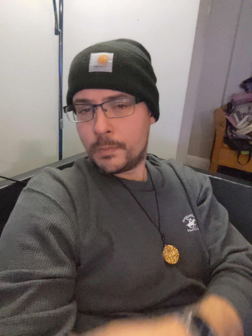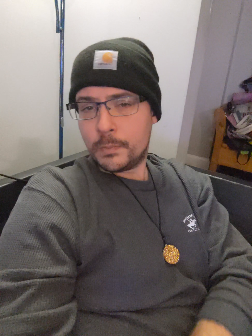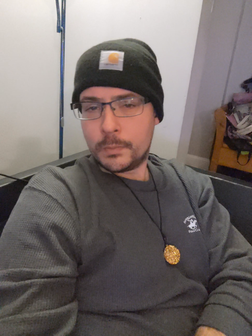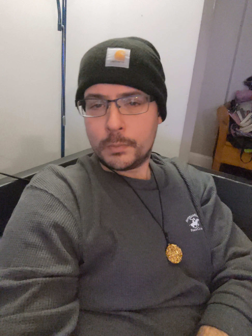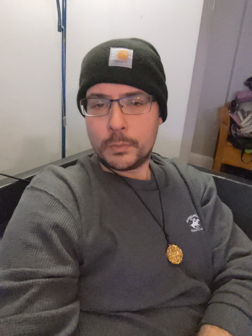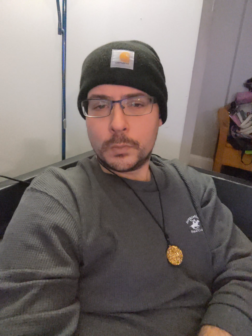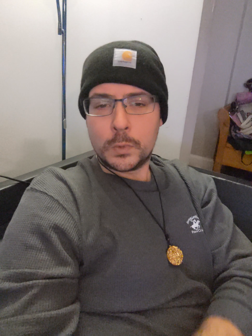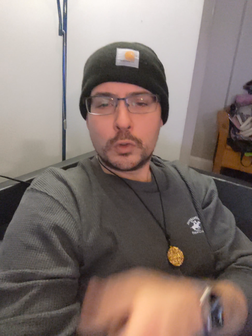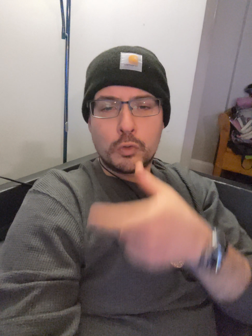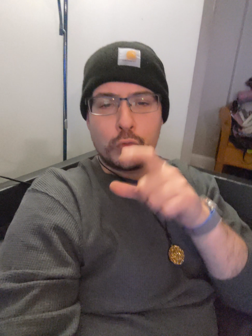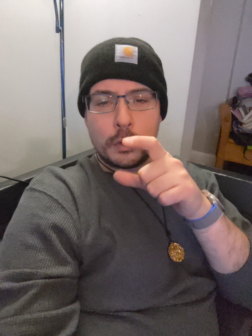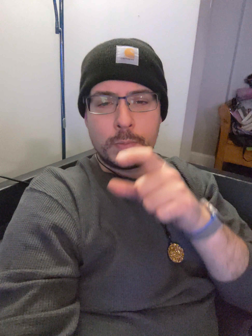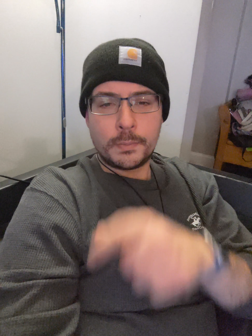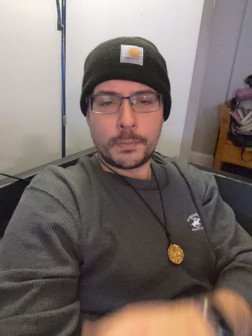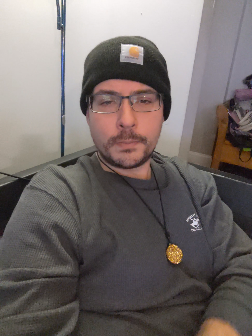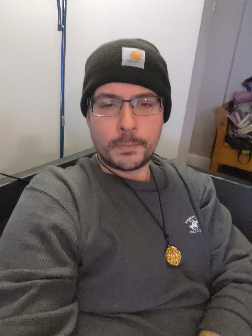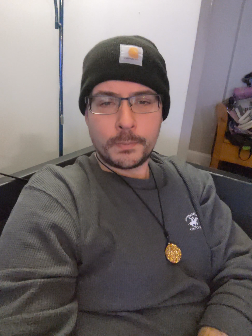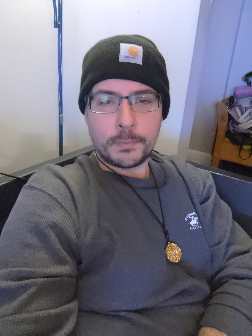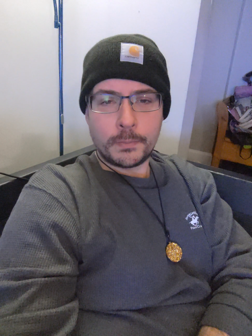drink